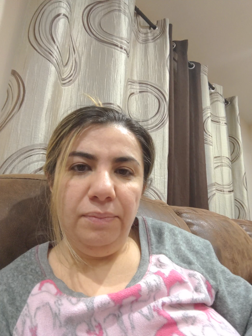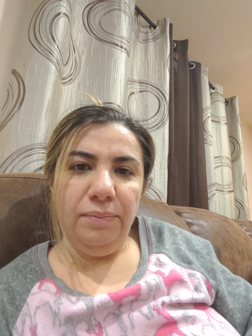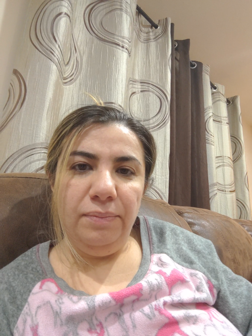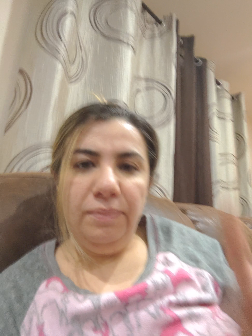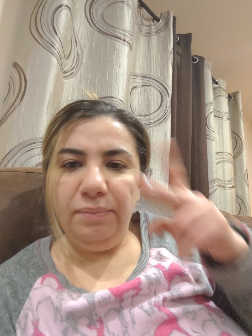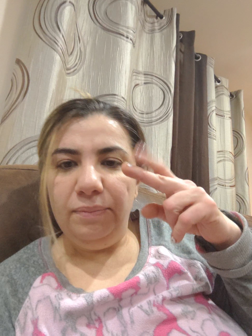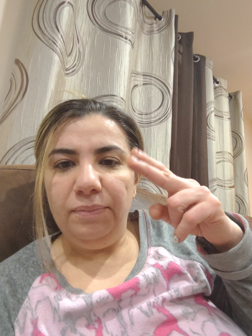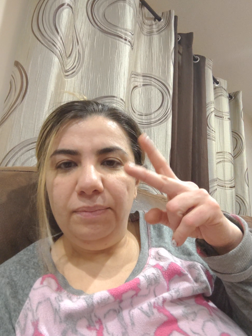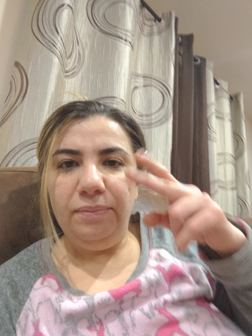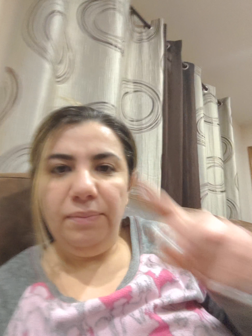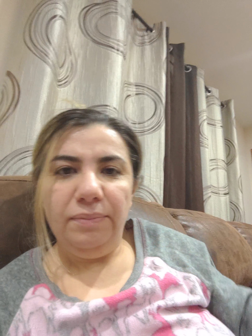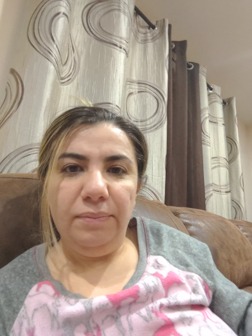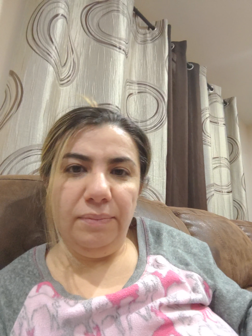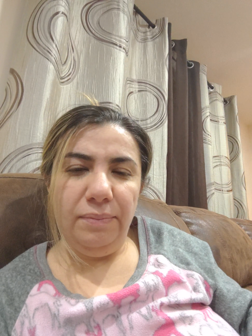cut